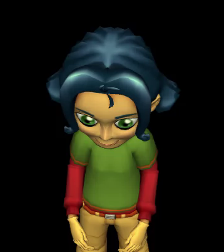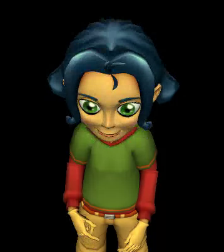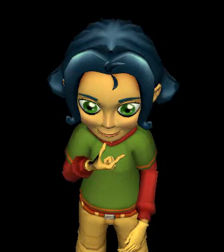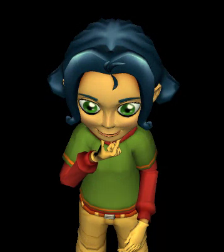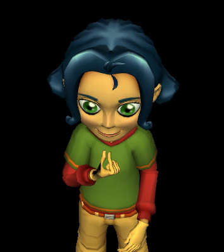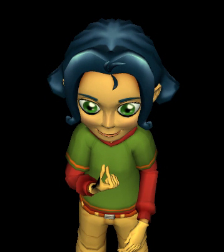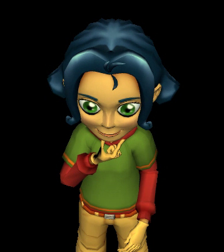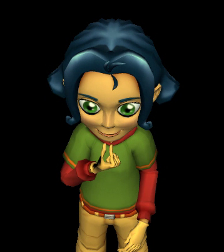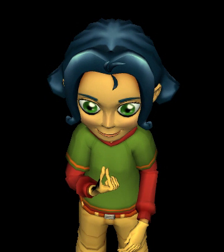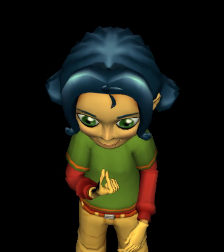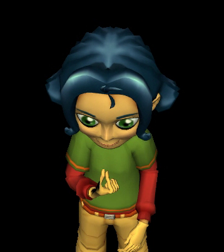سهل